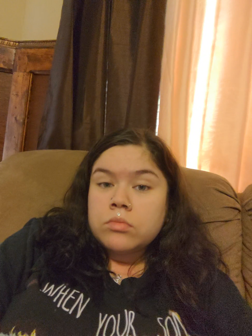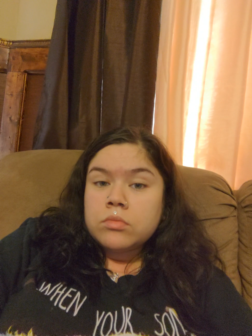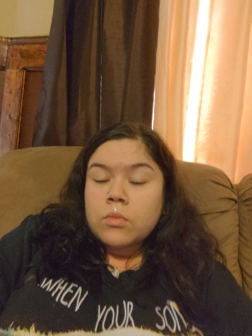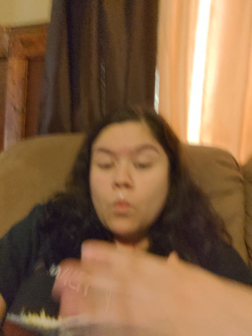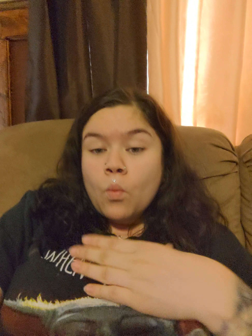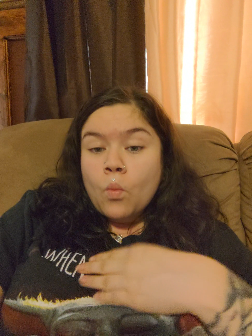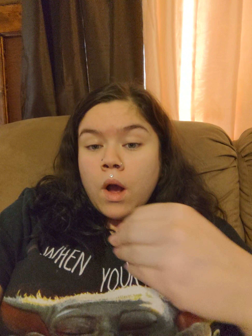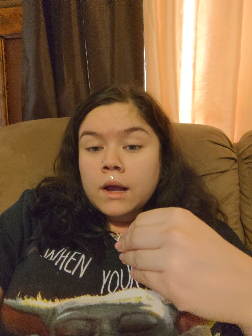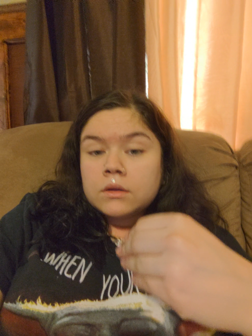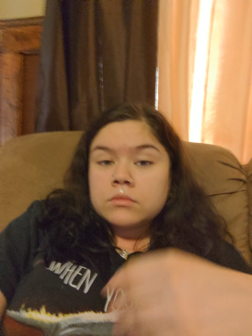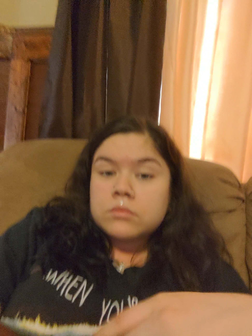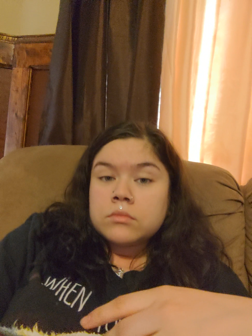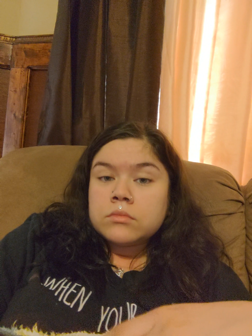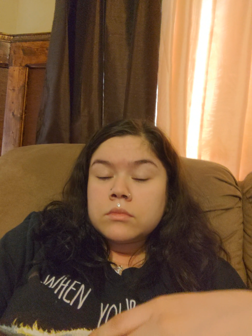white